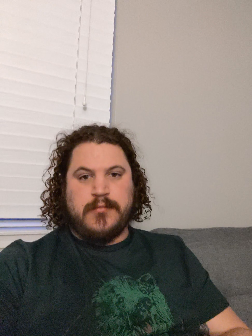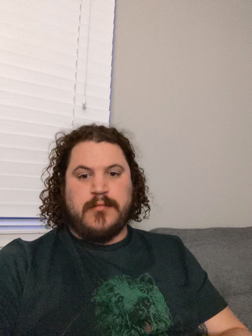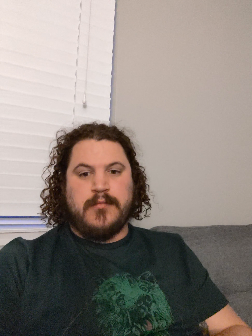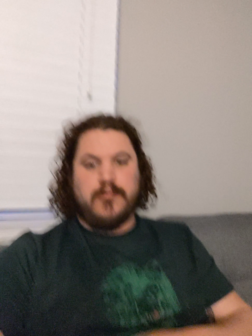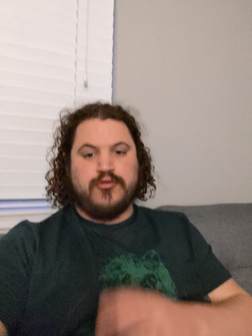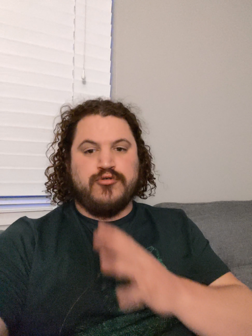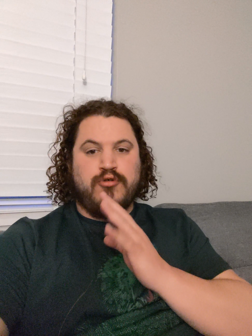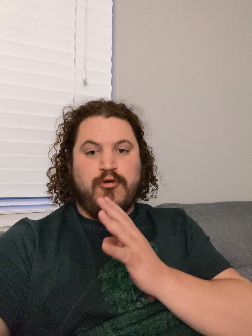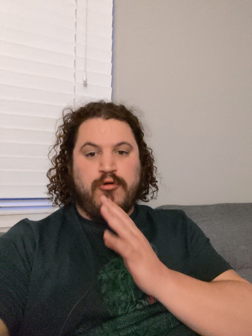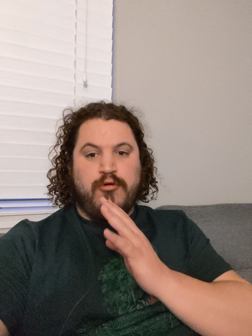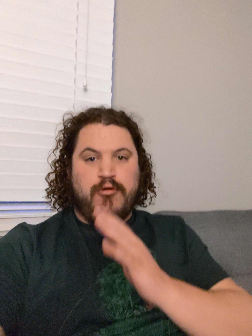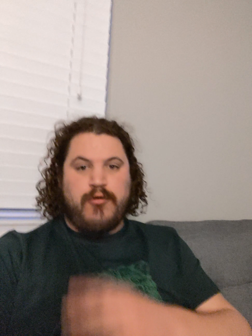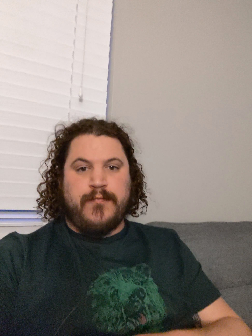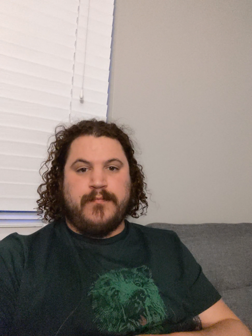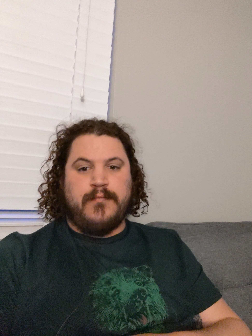talk